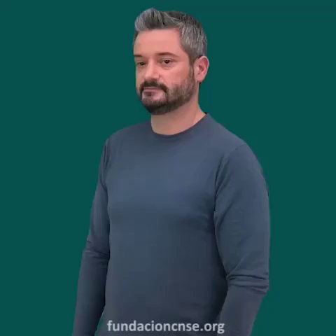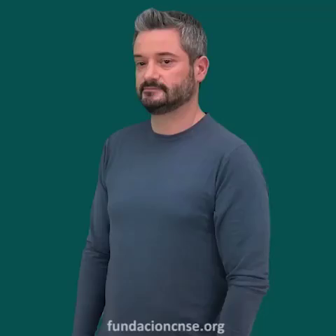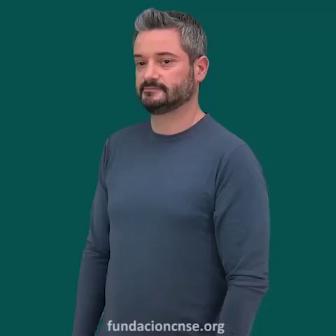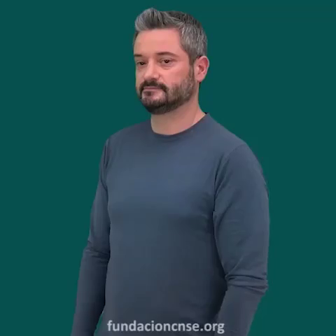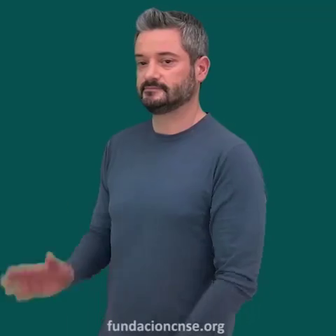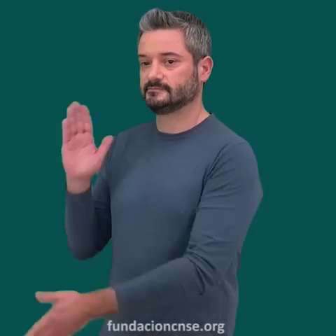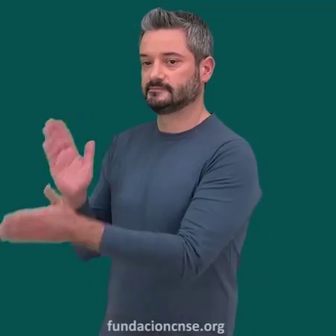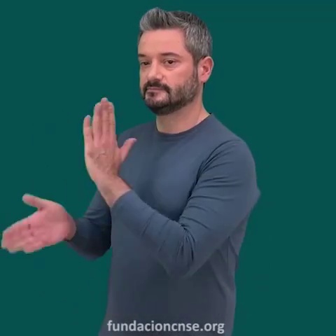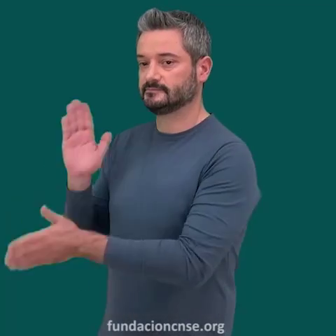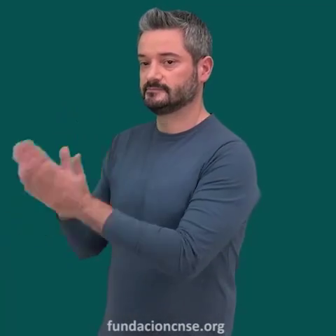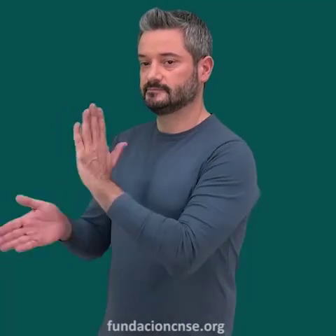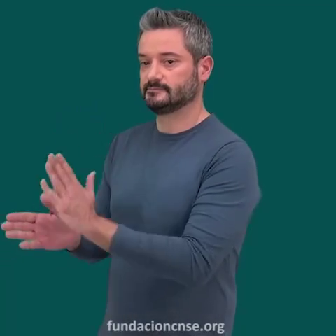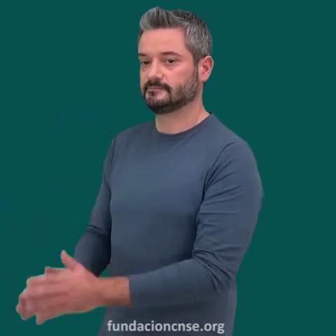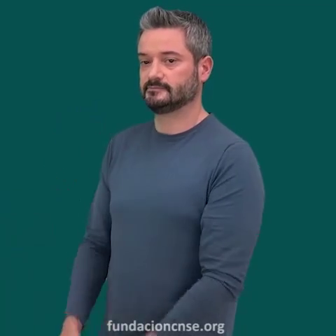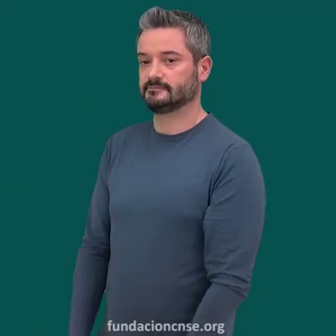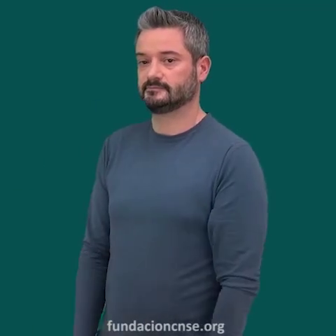terapia